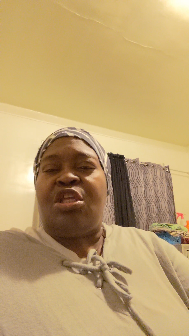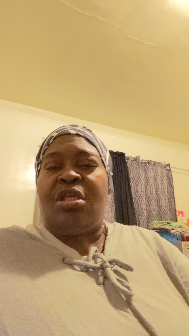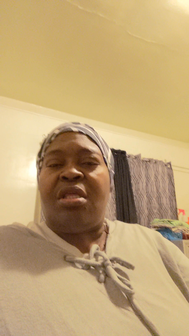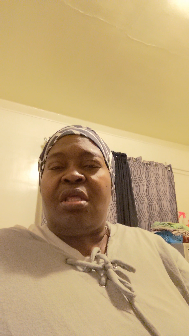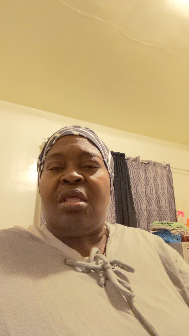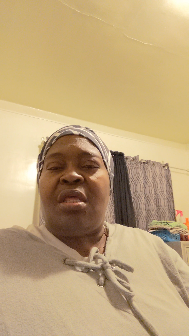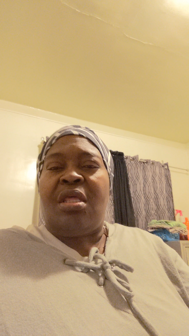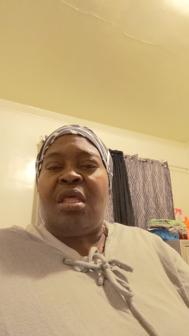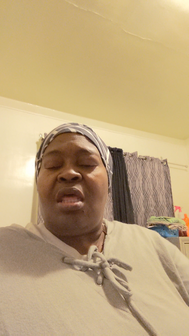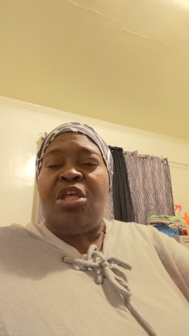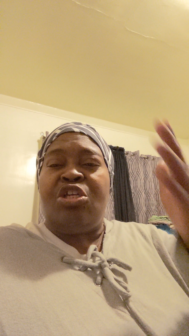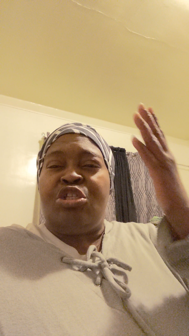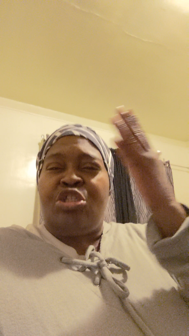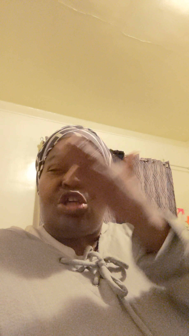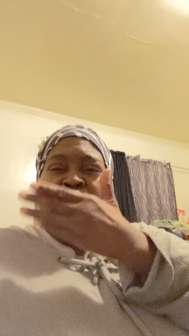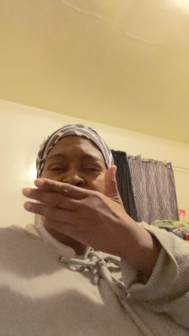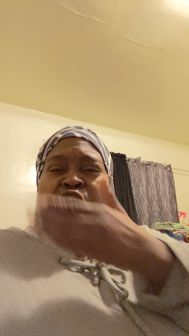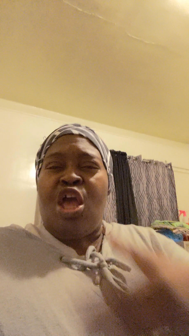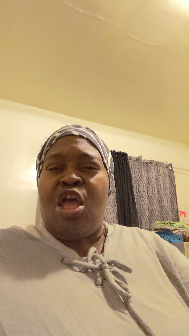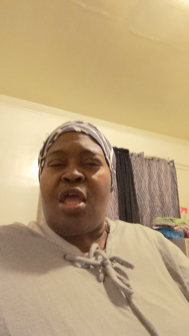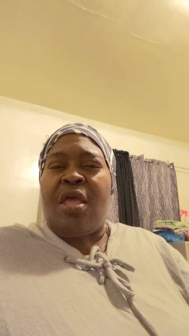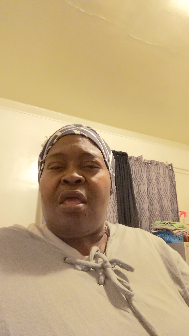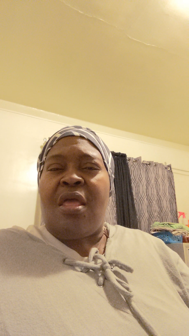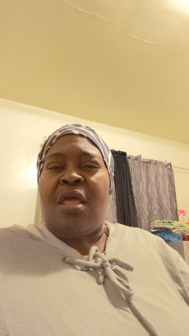dark